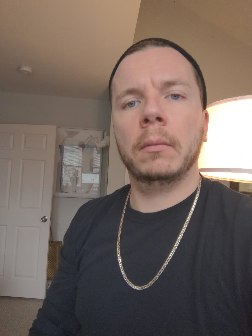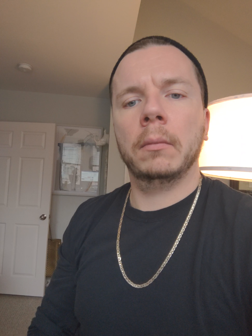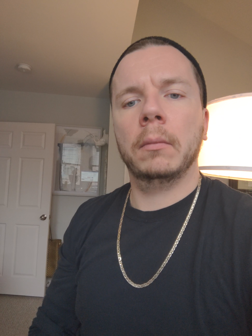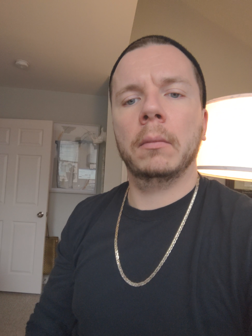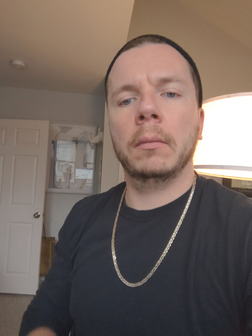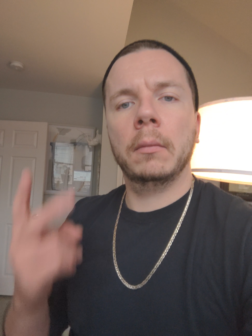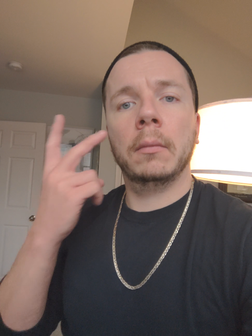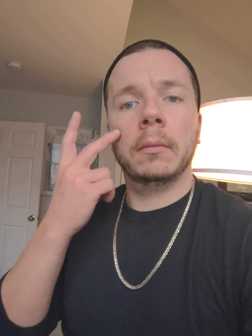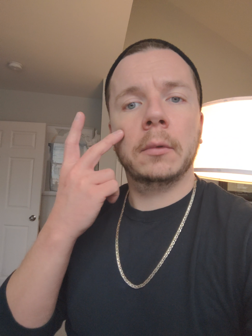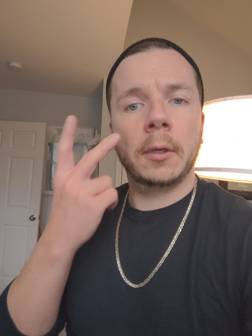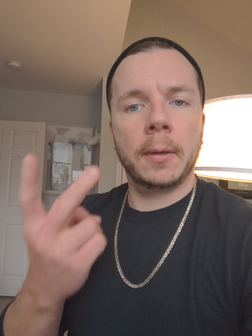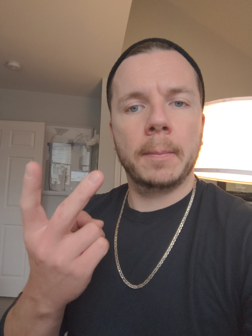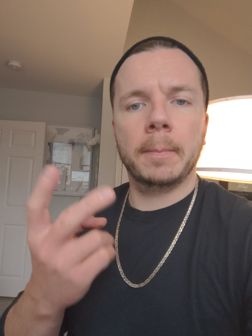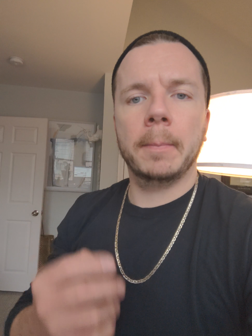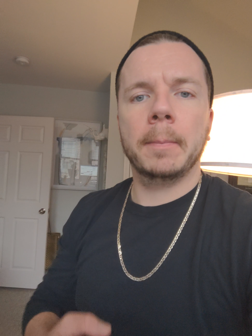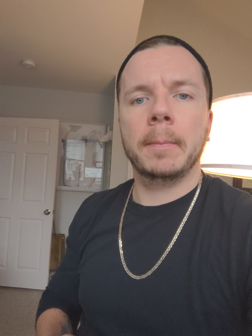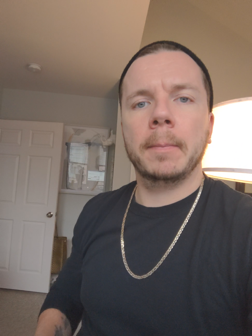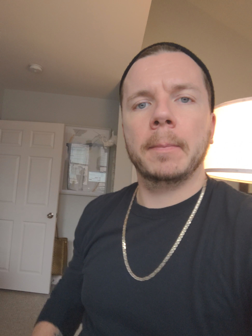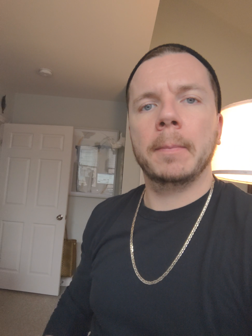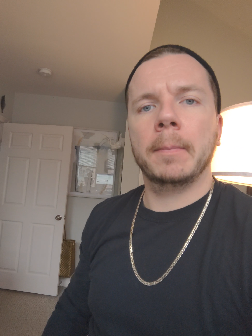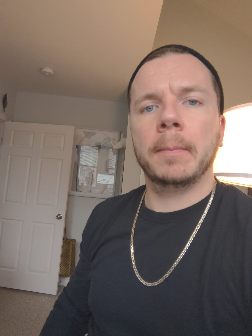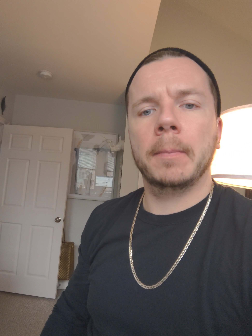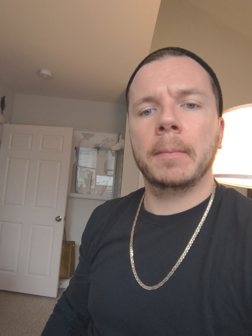see